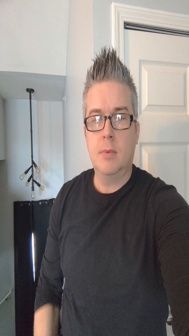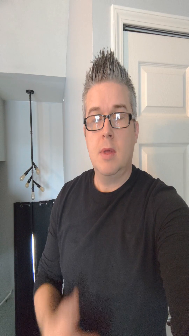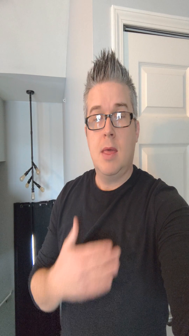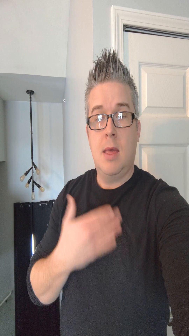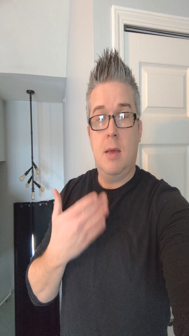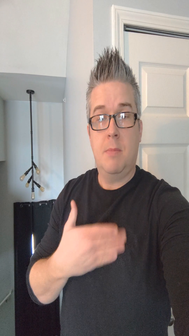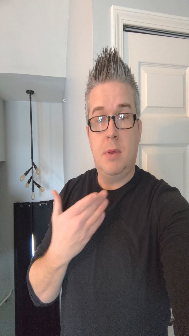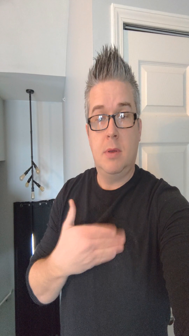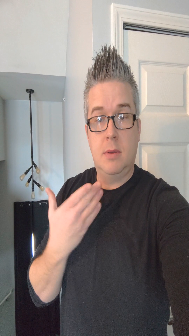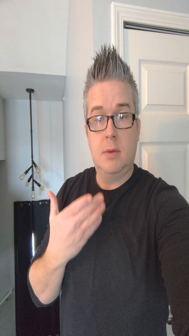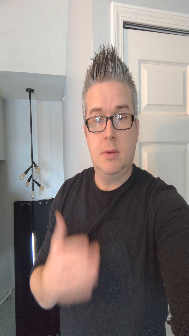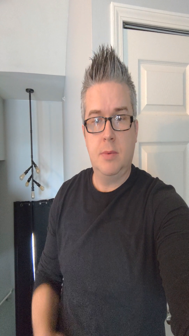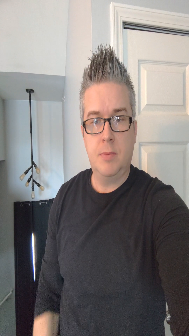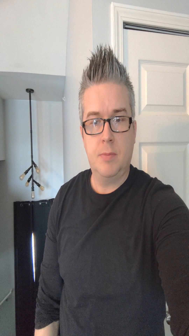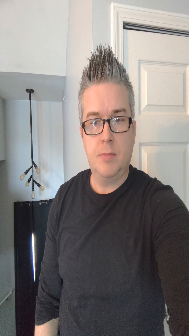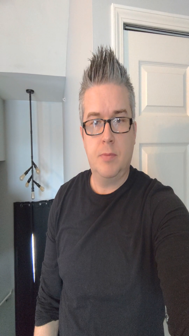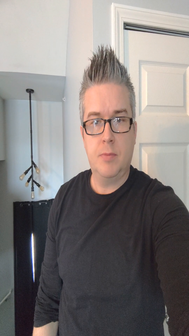happy